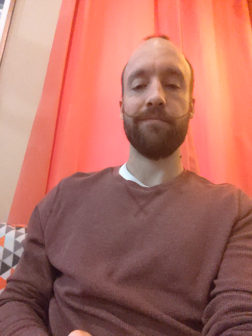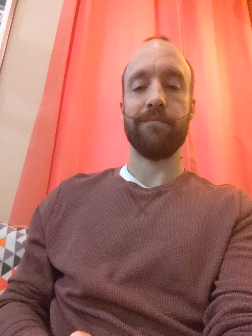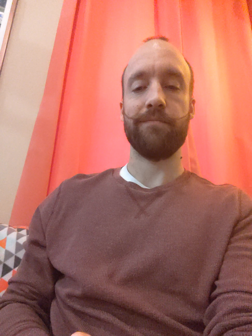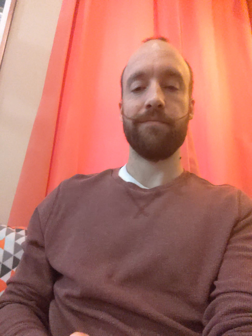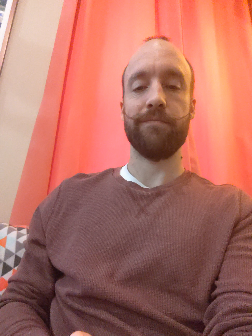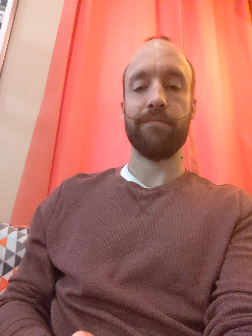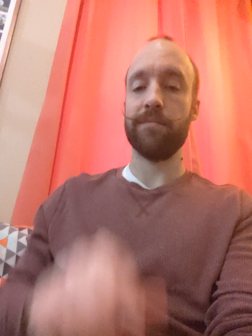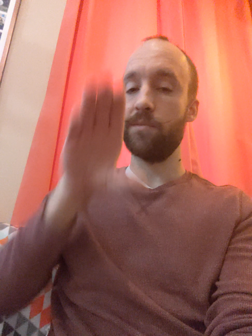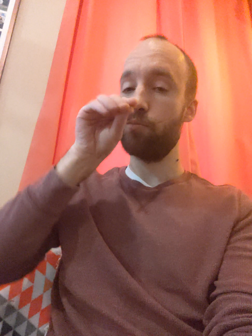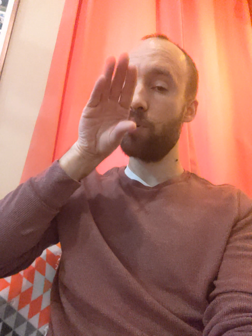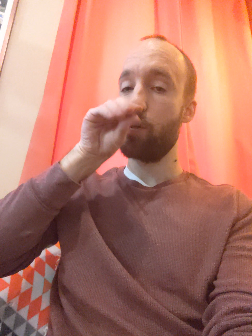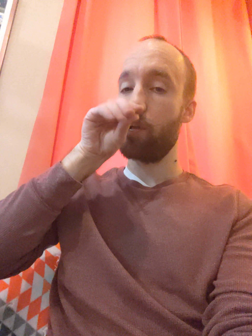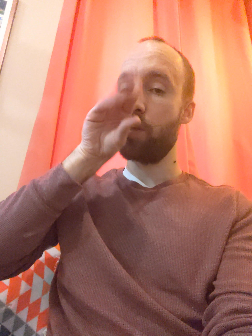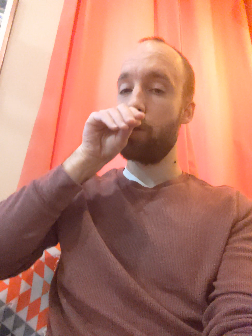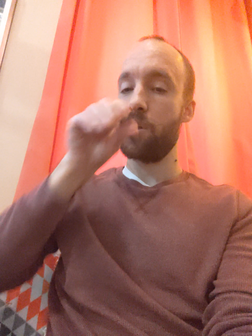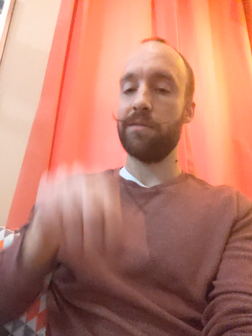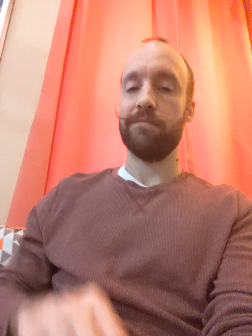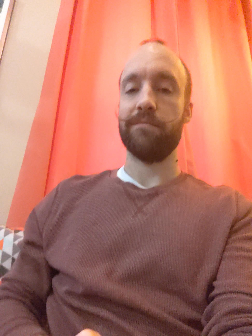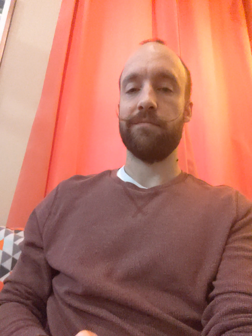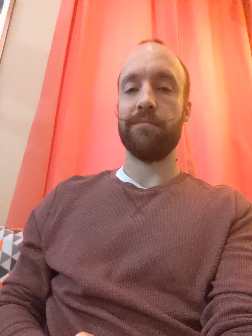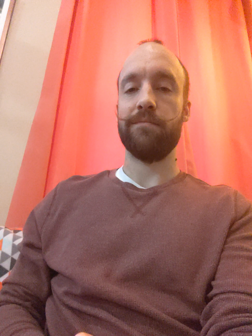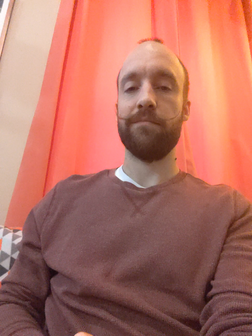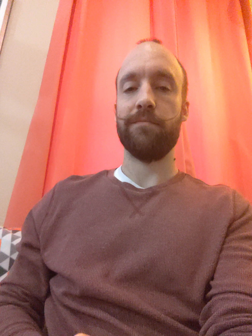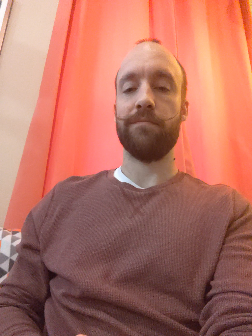goose